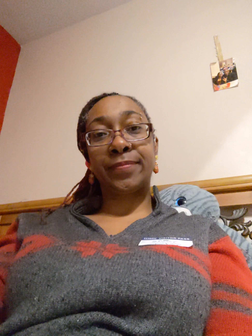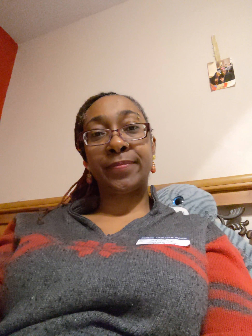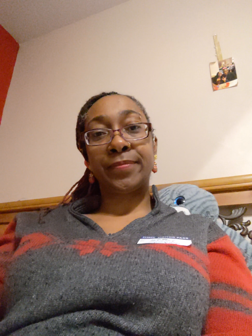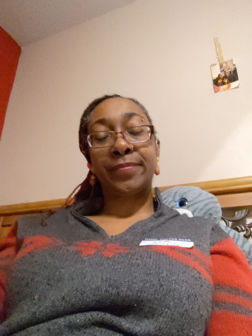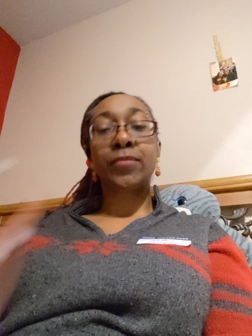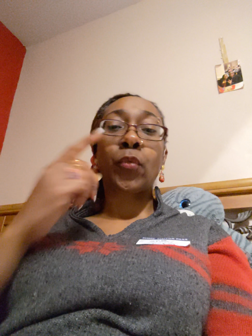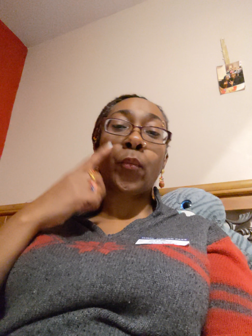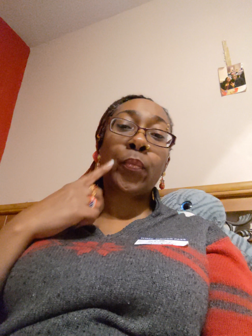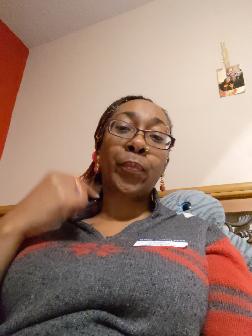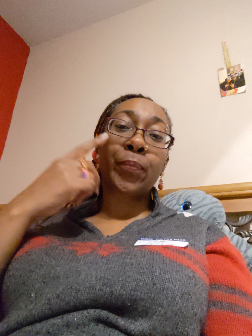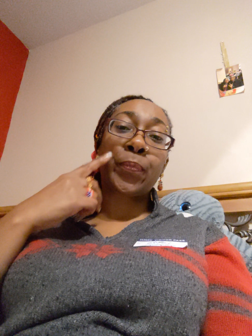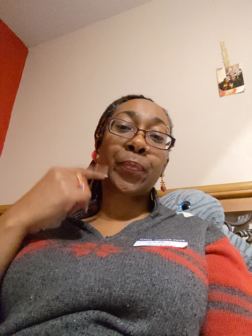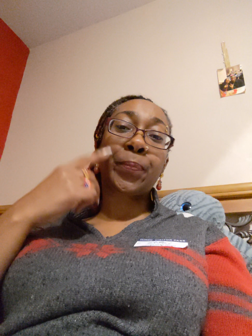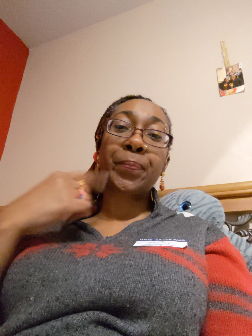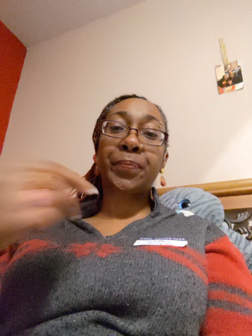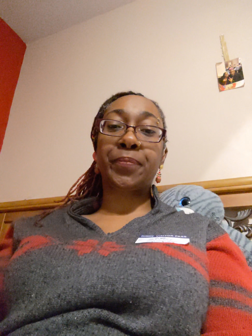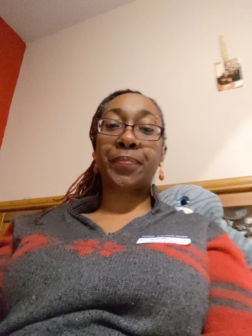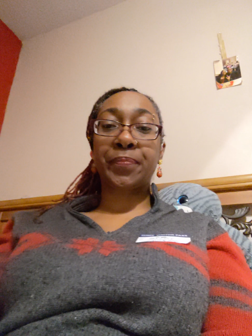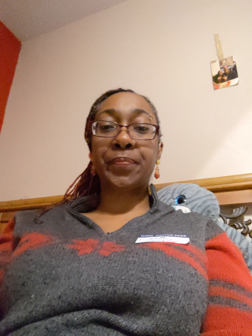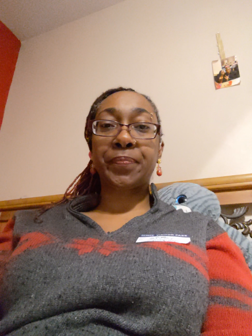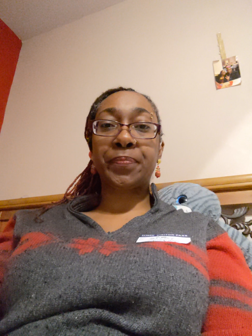cry